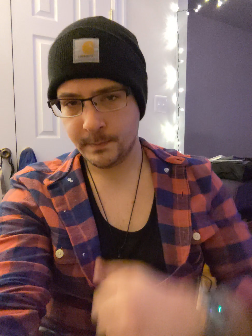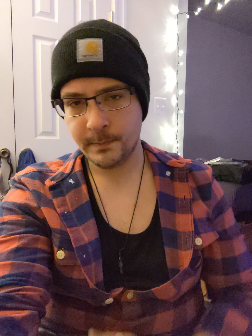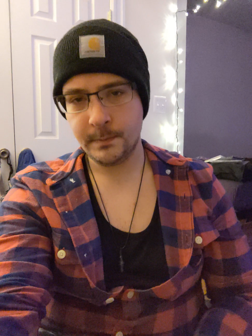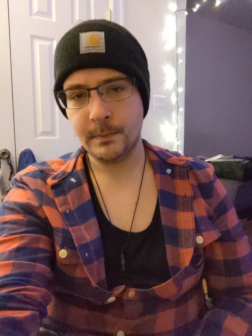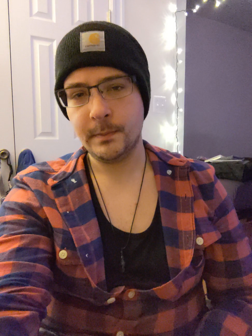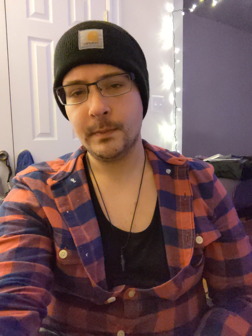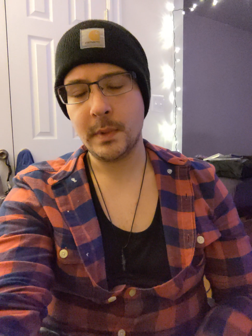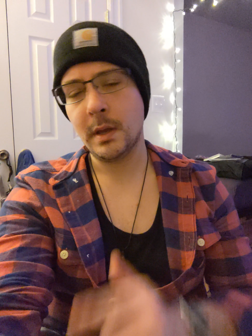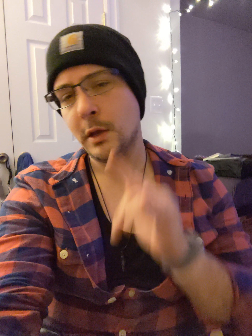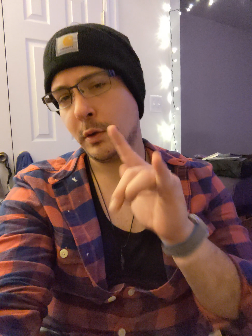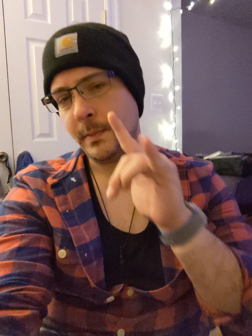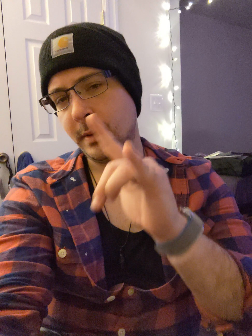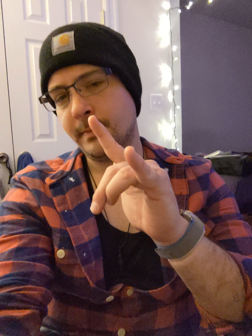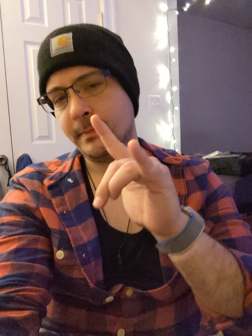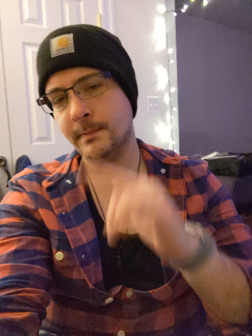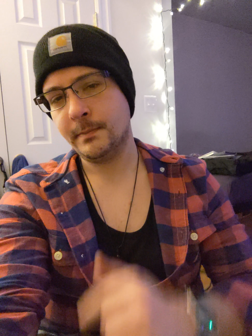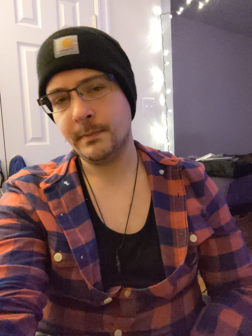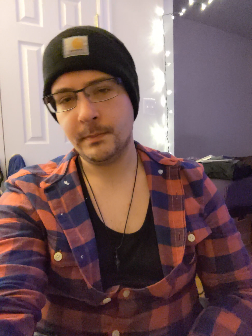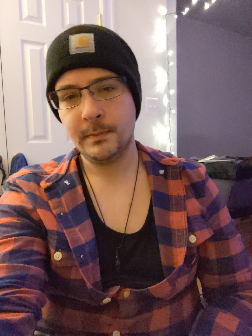airplane